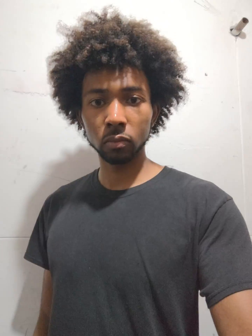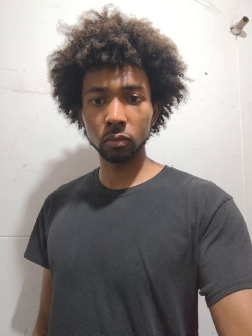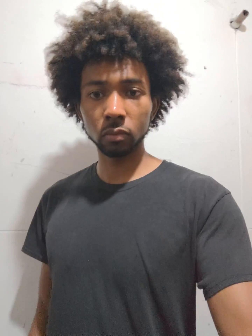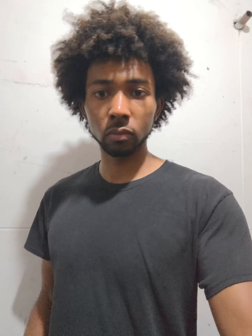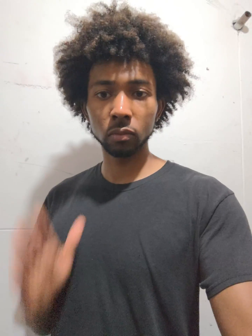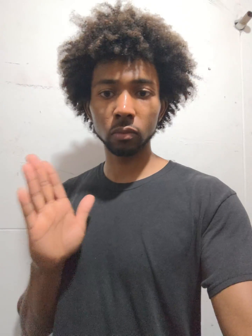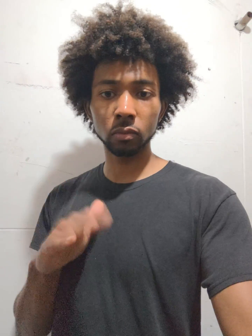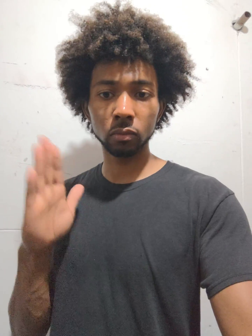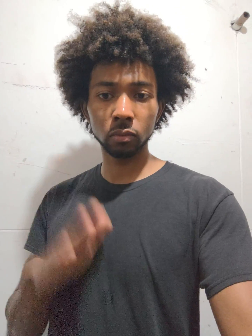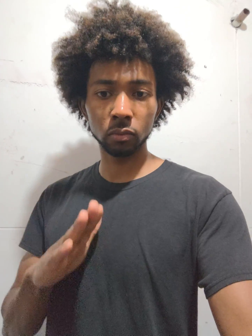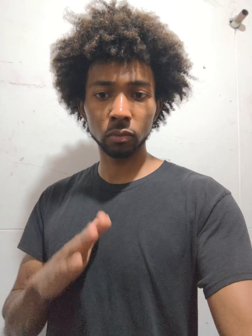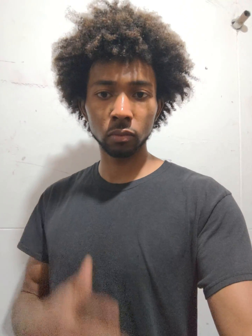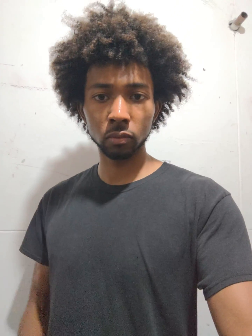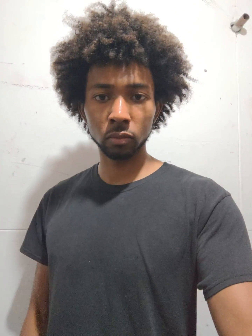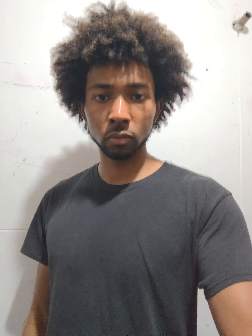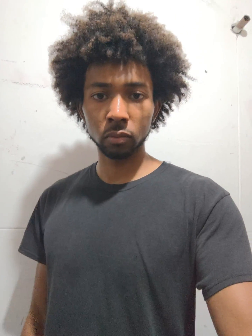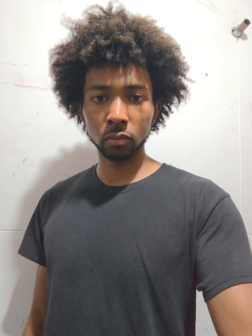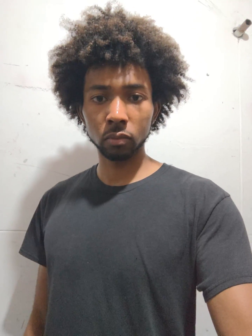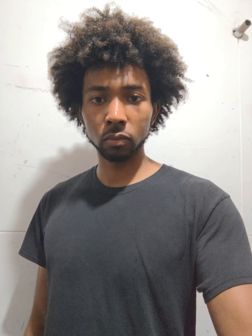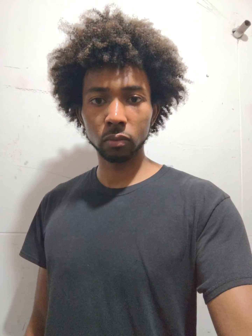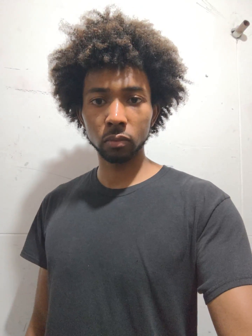clap